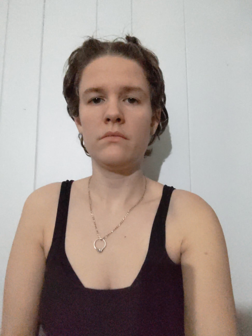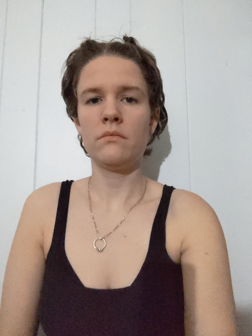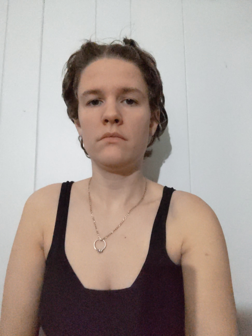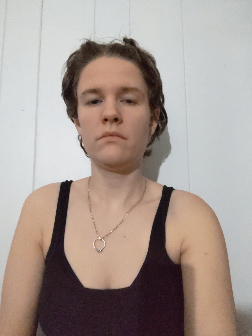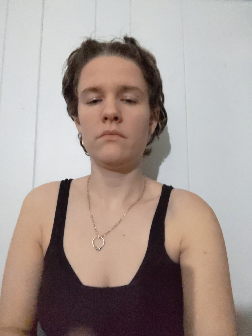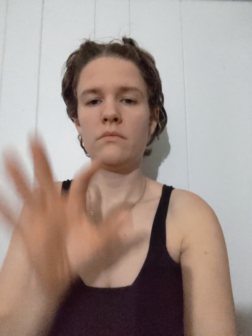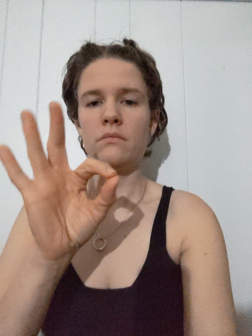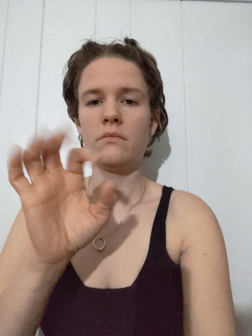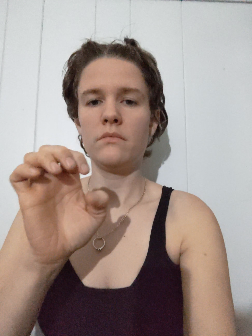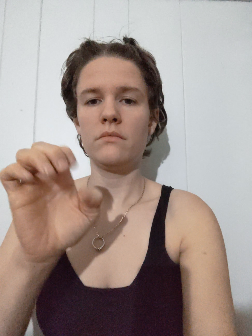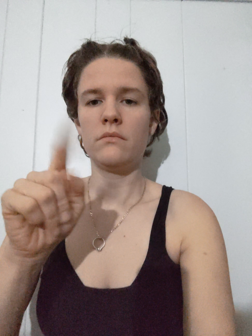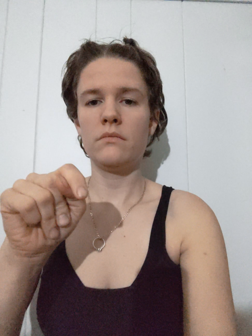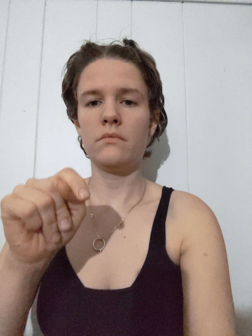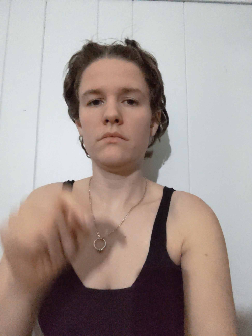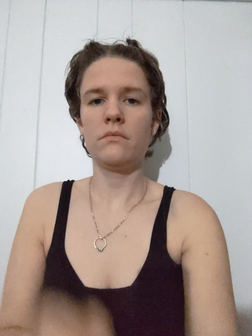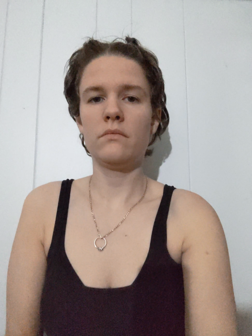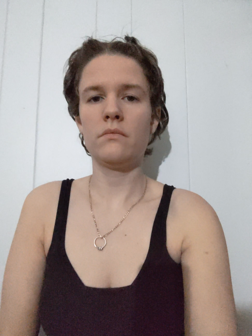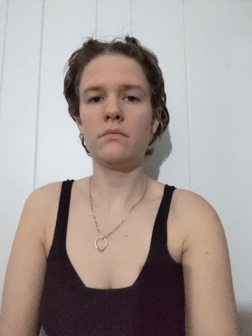feet